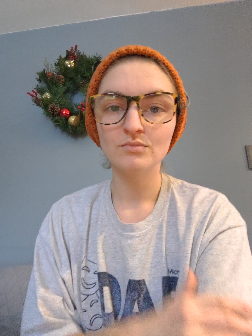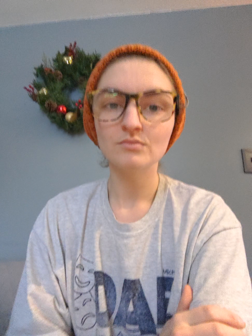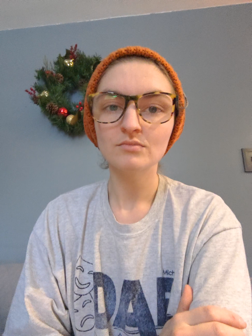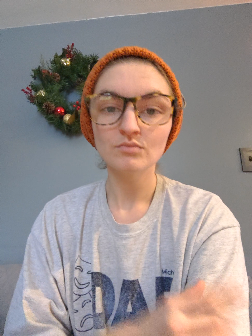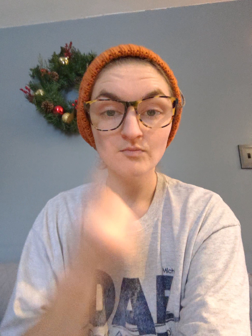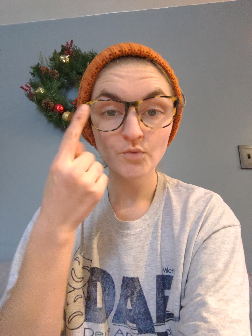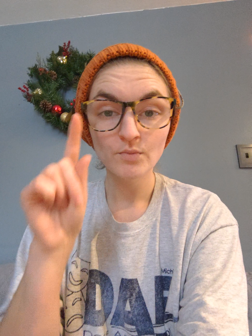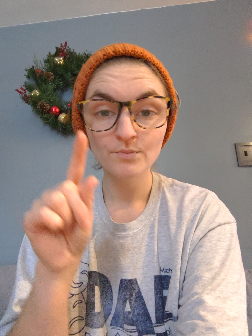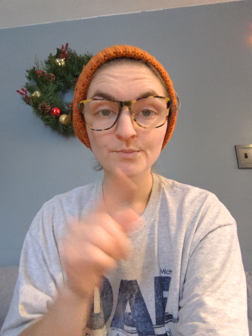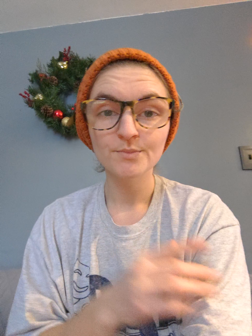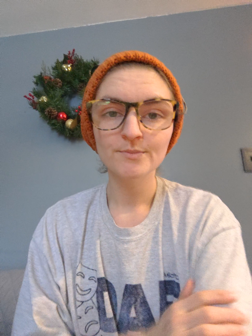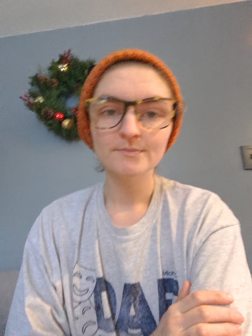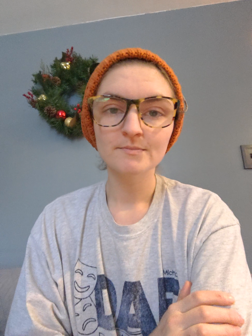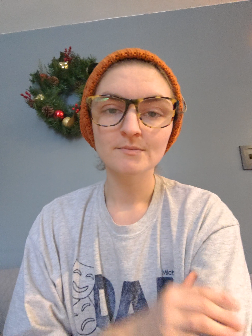for